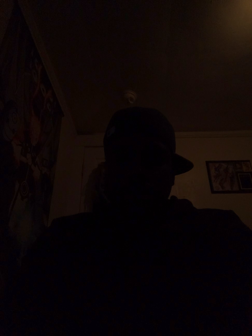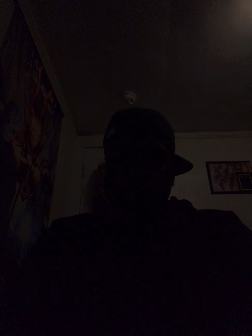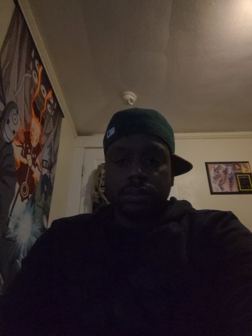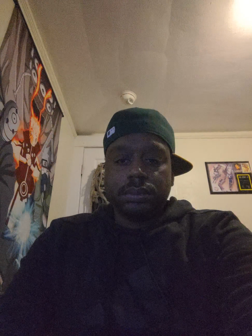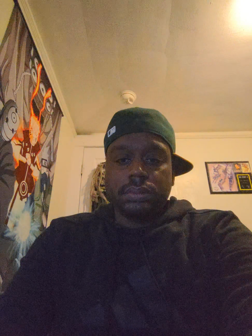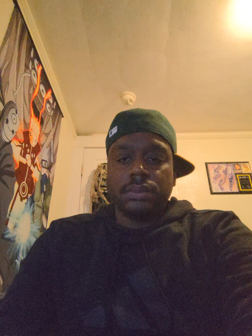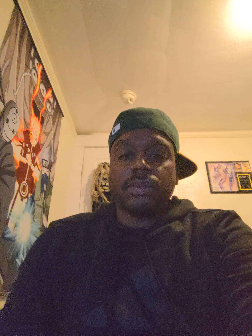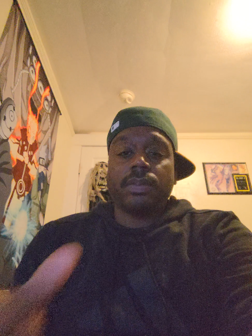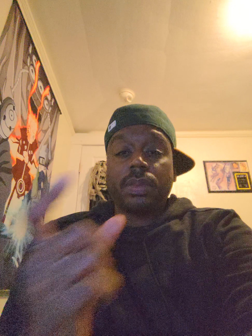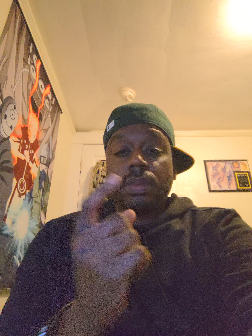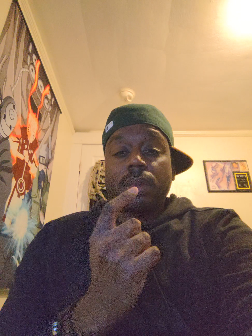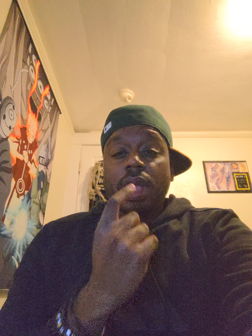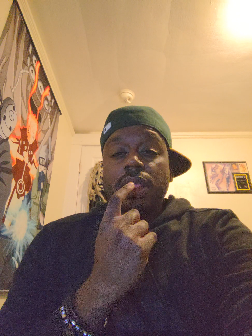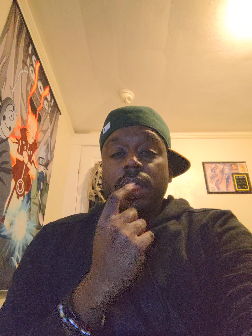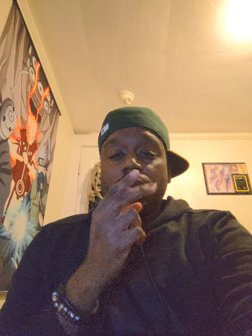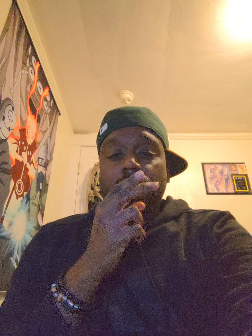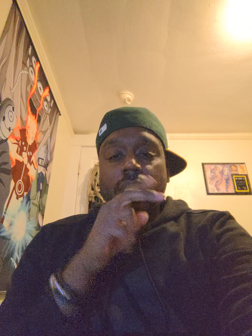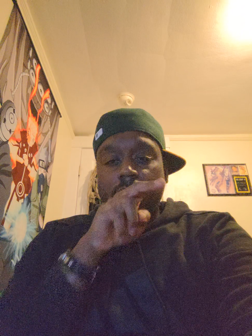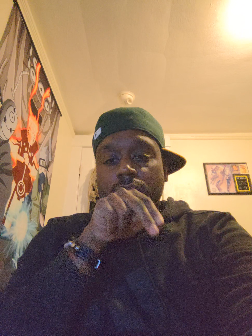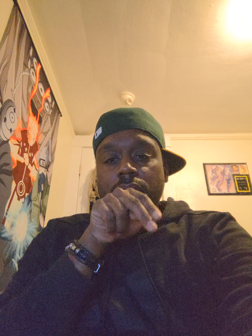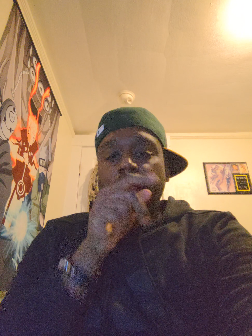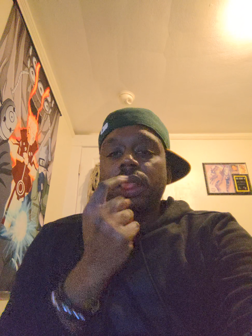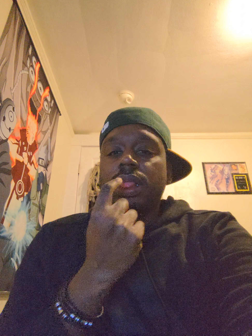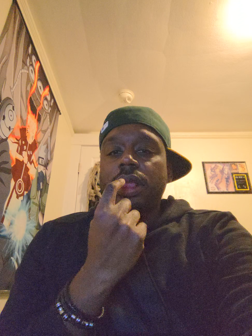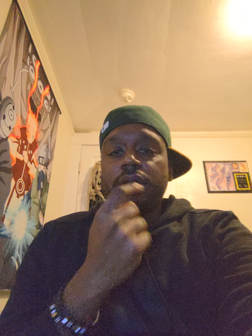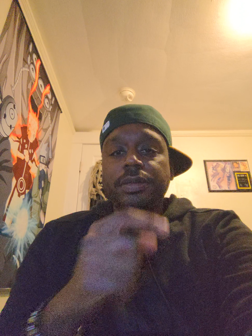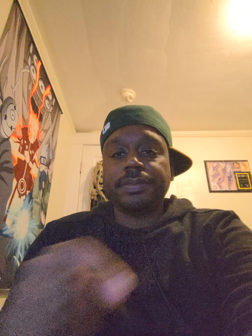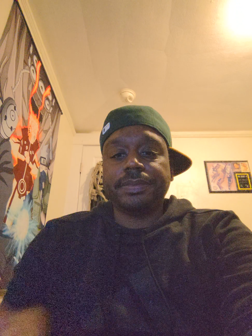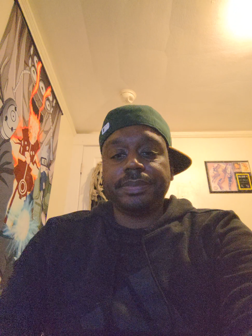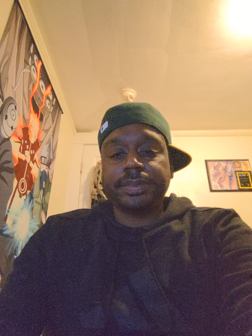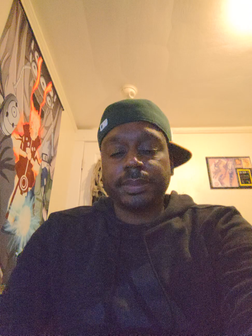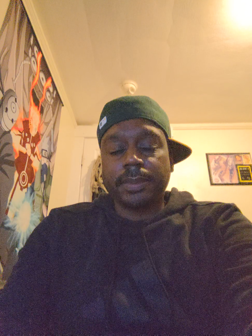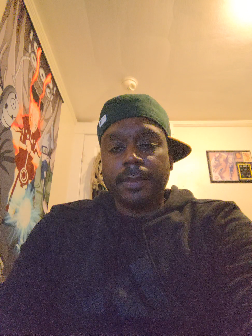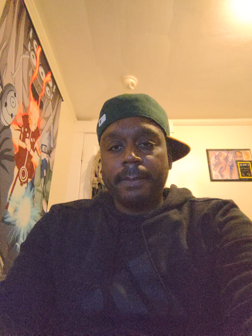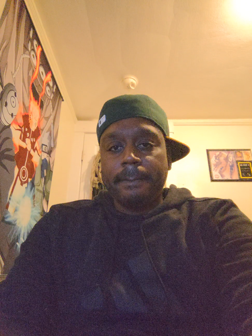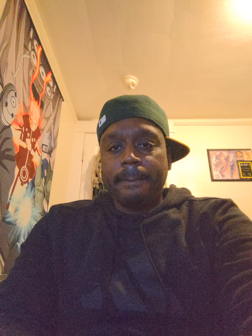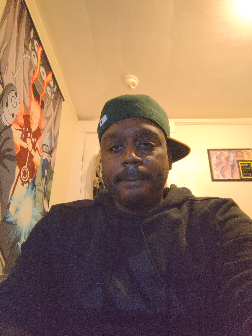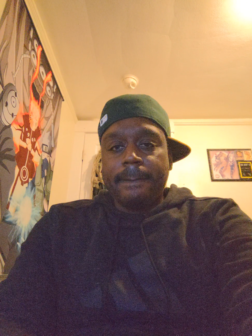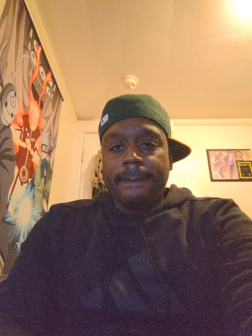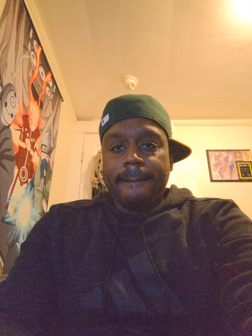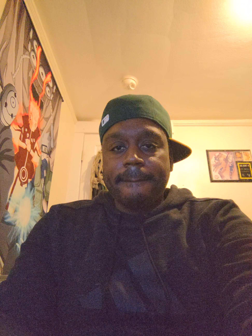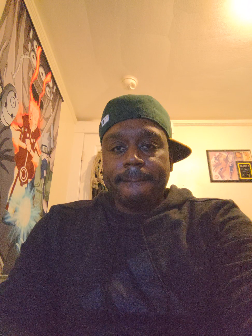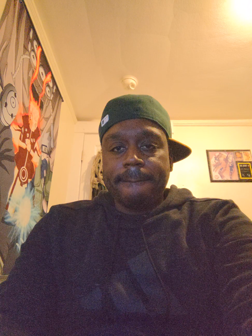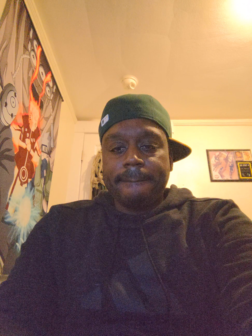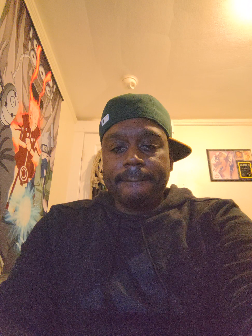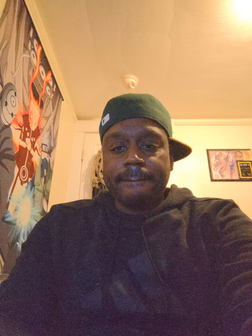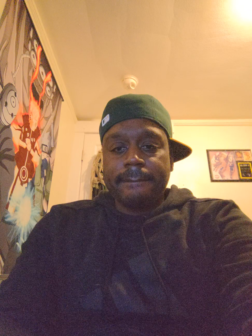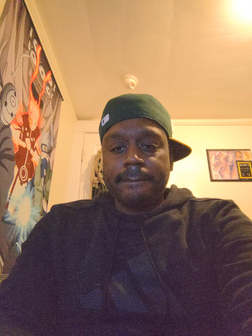tongue